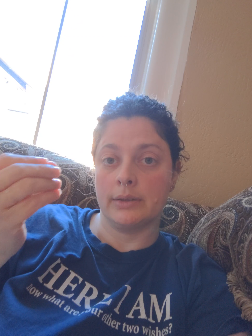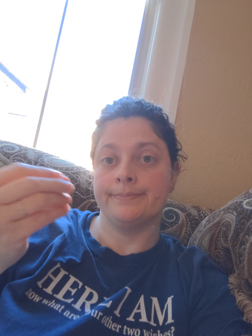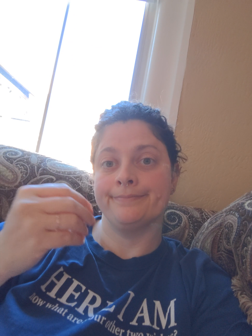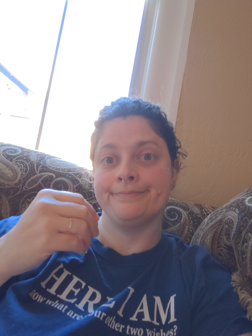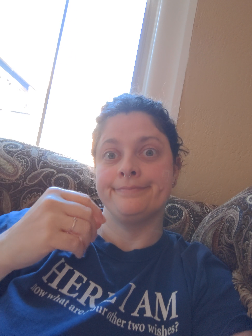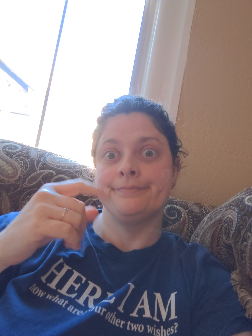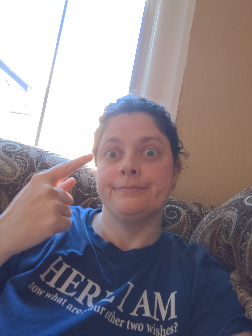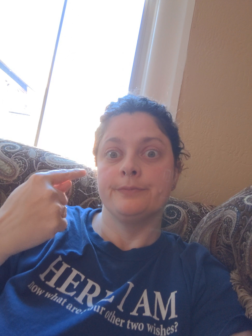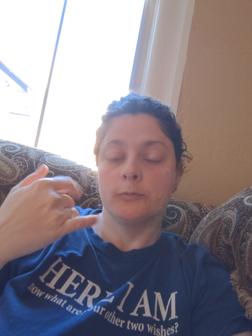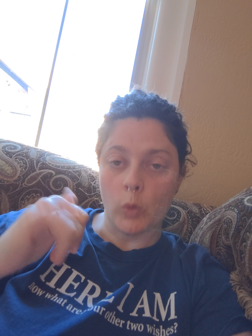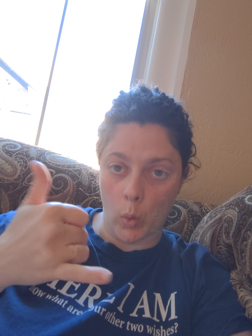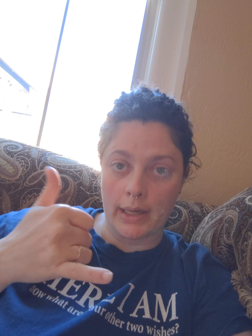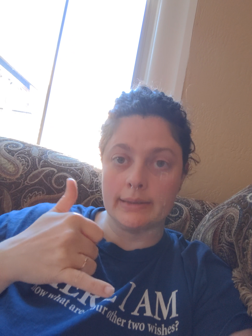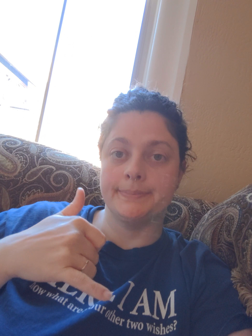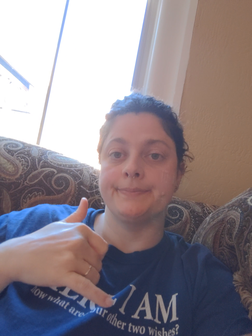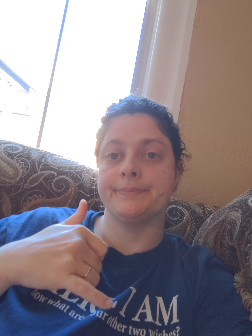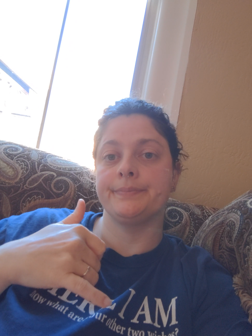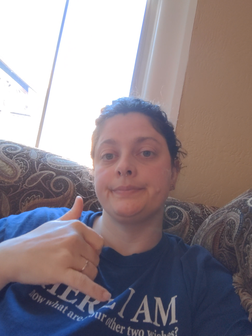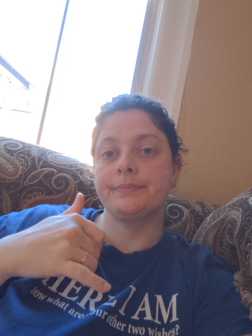toy